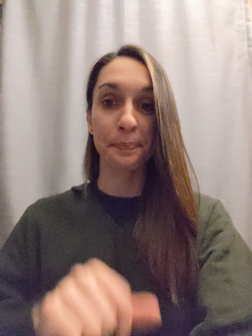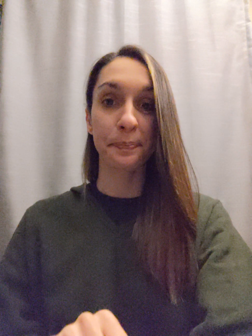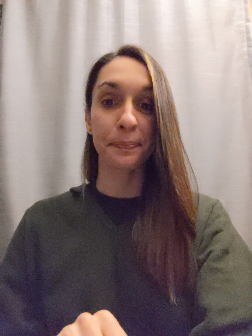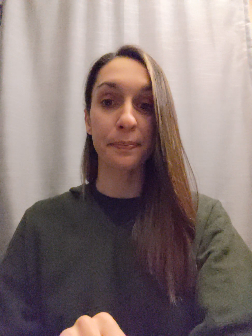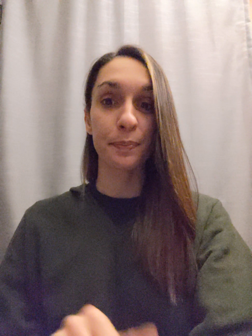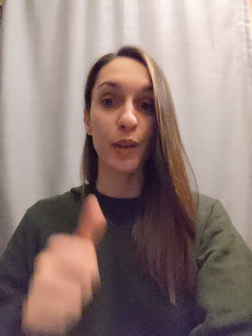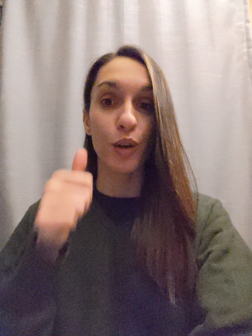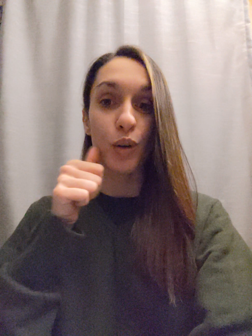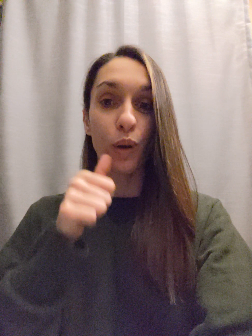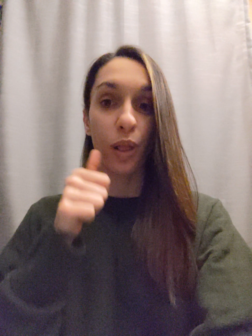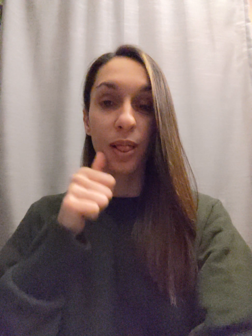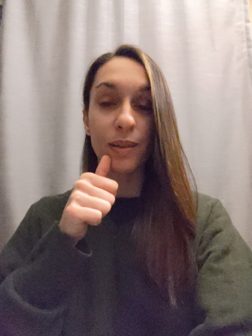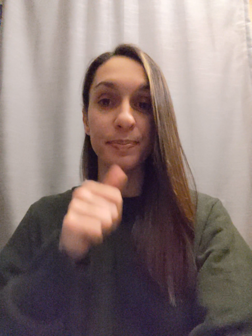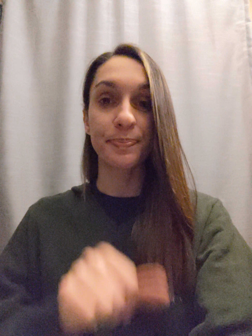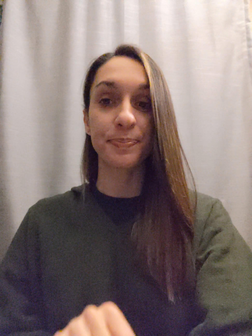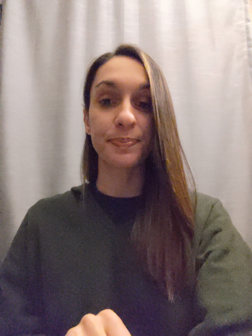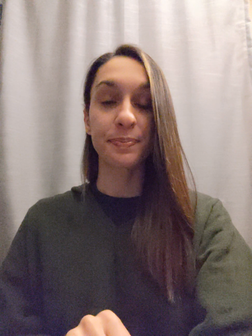girl